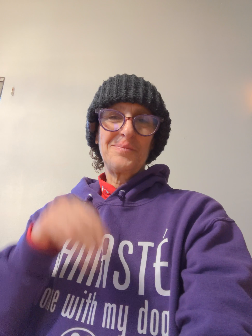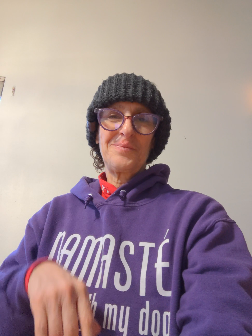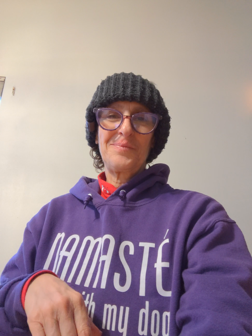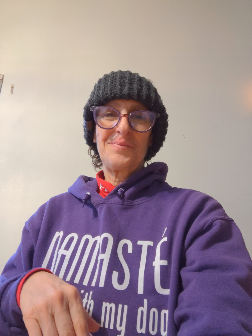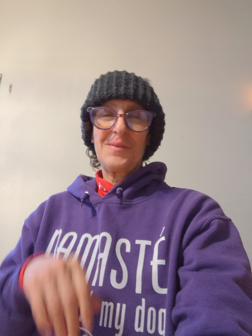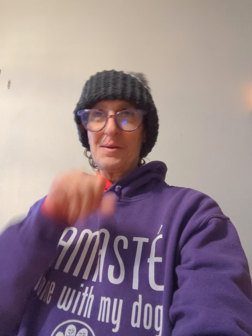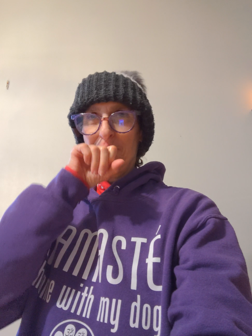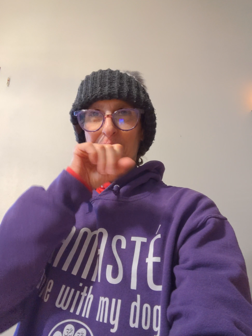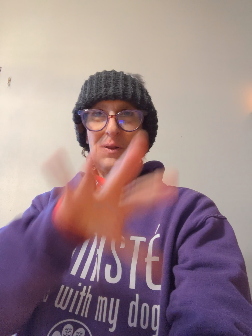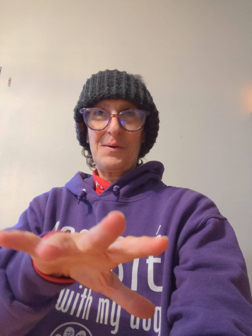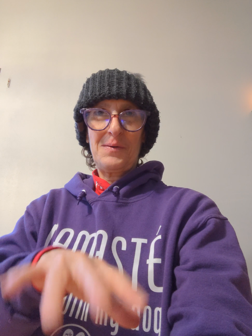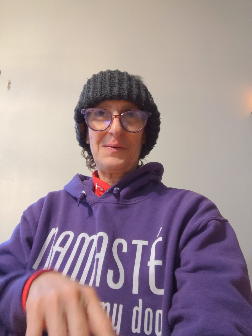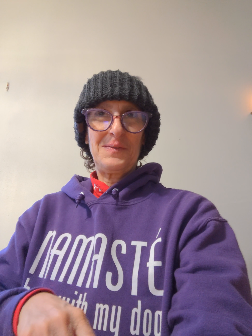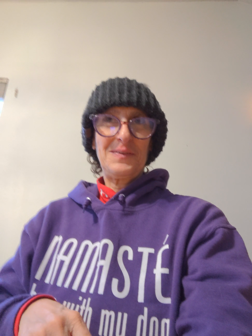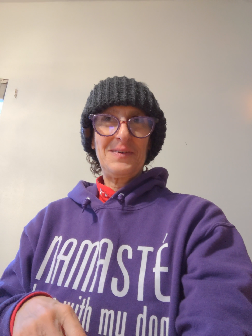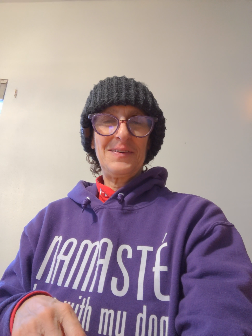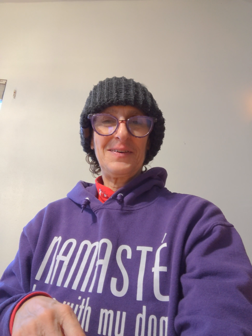blow